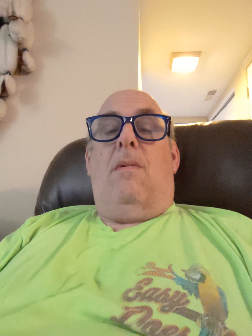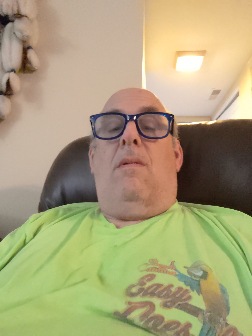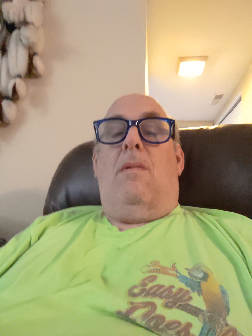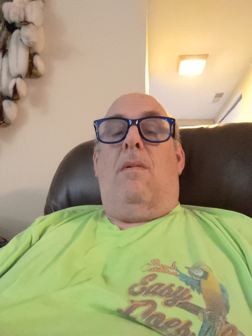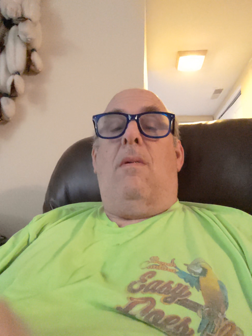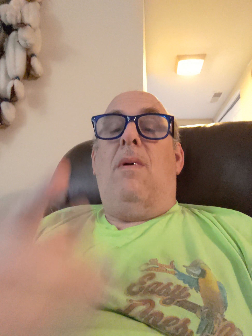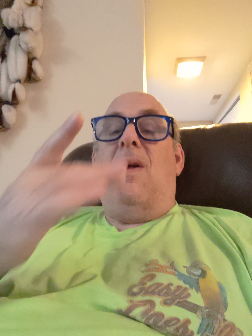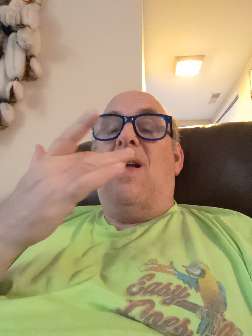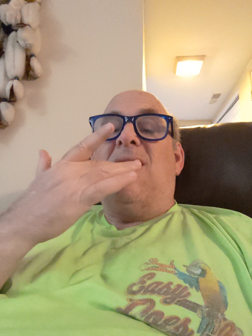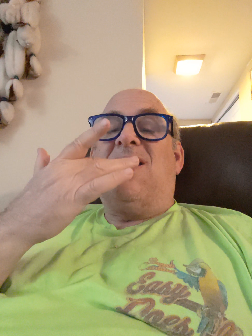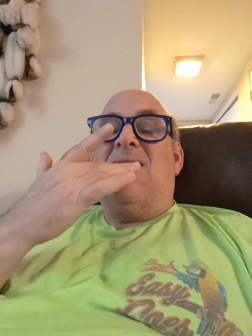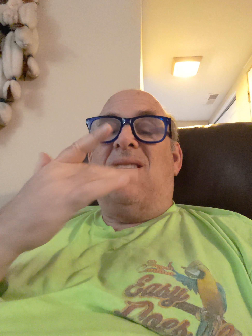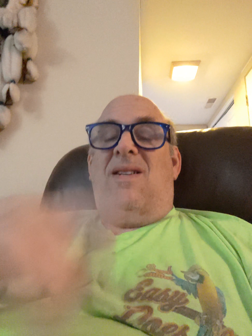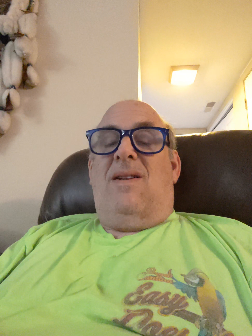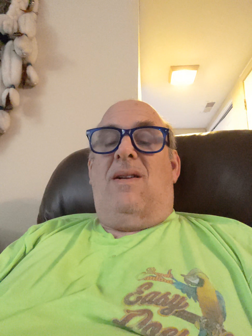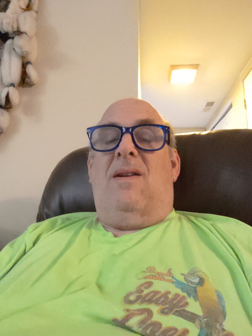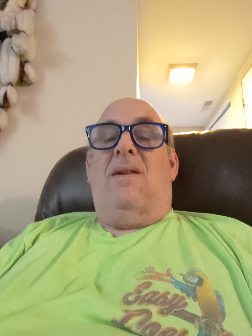taste